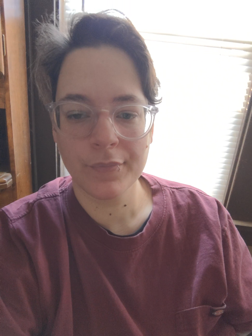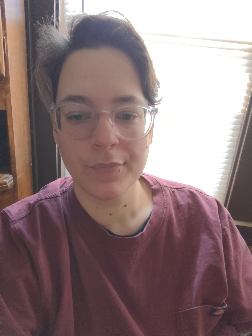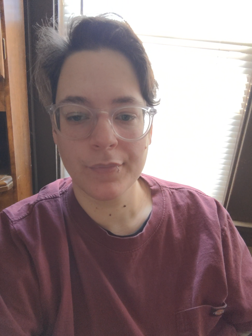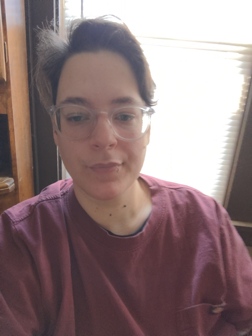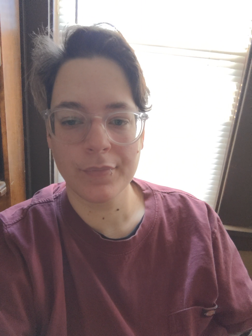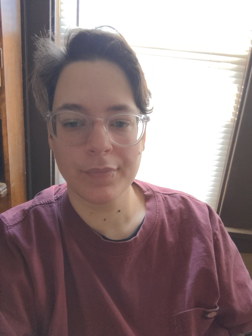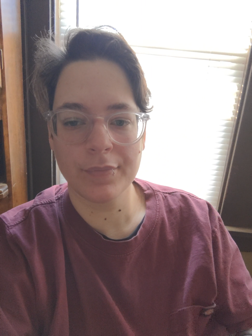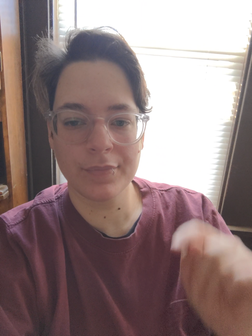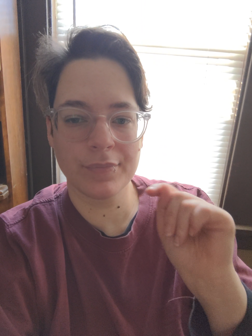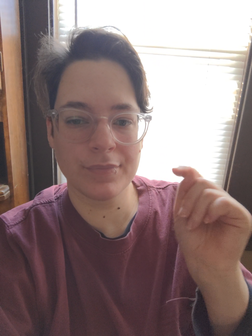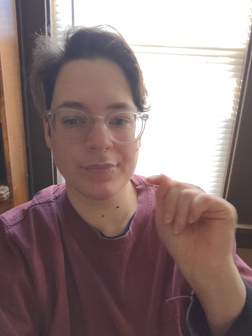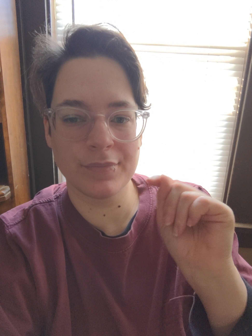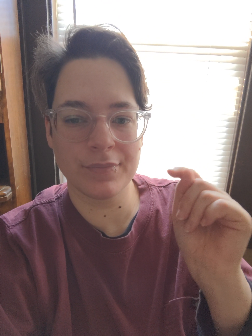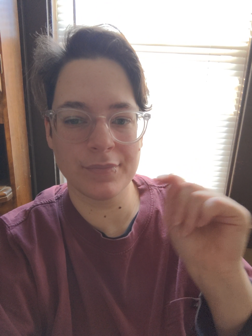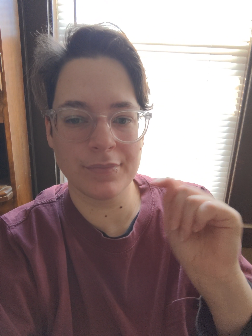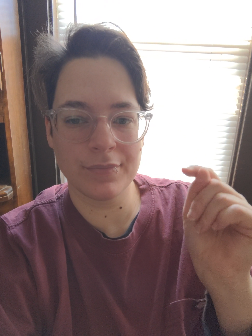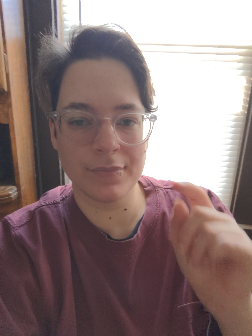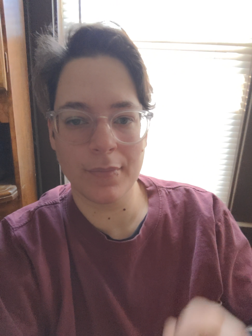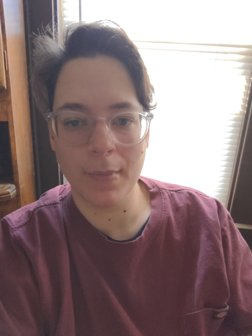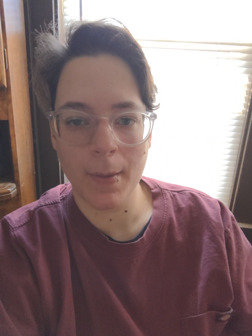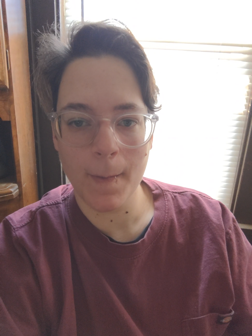potty